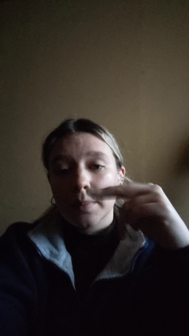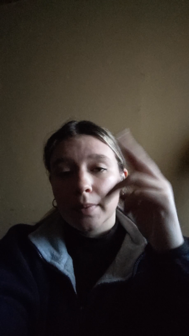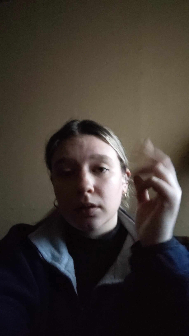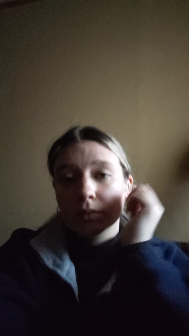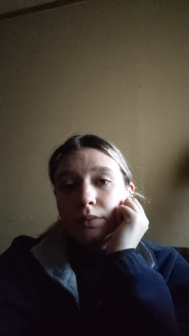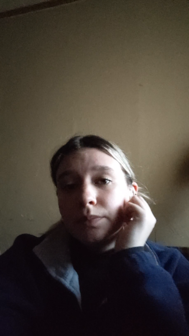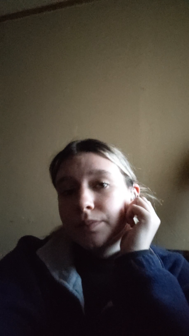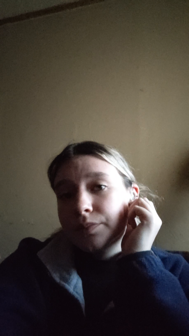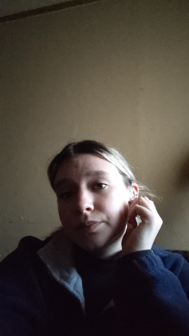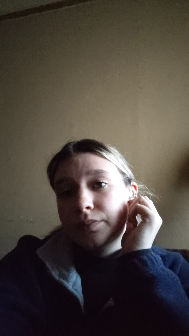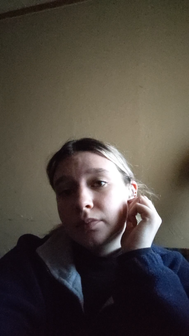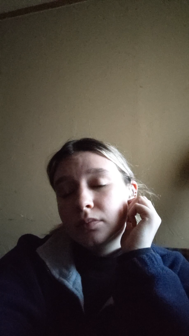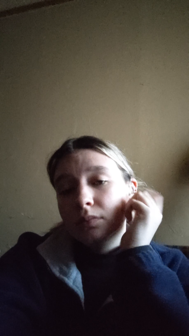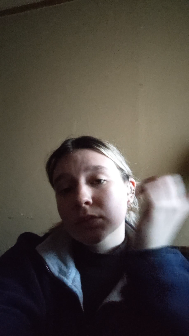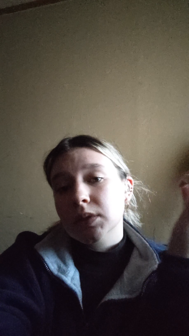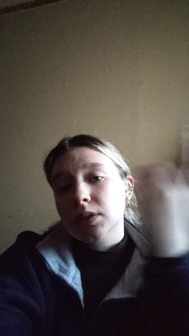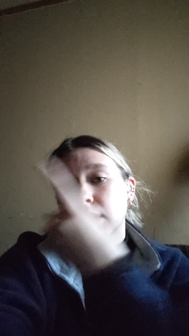day